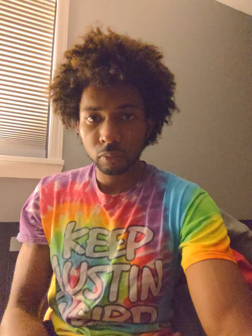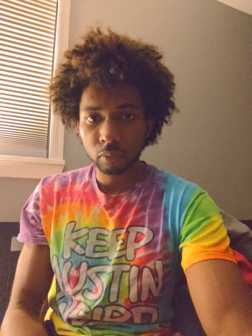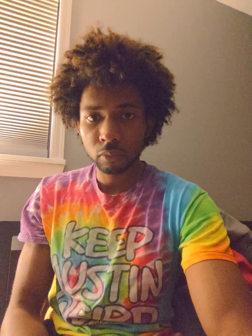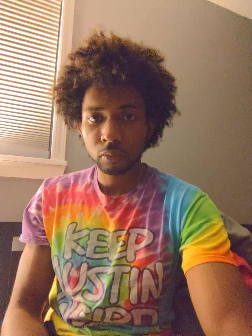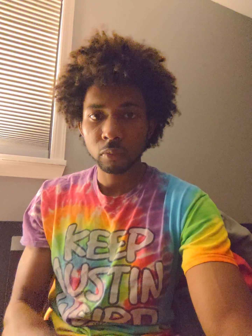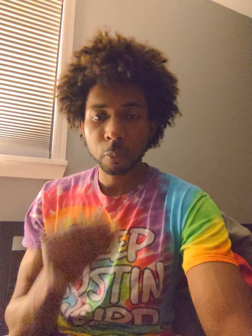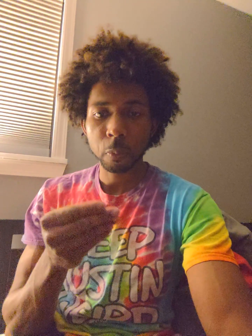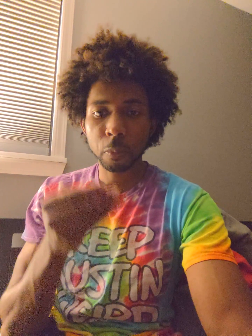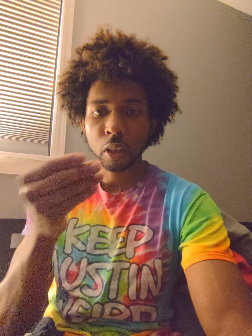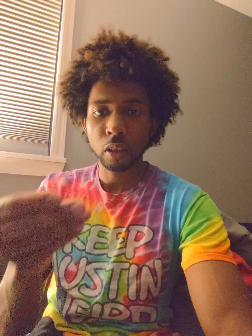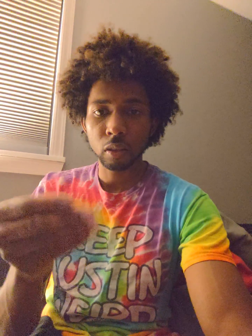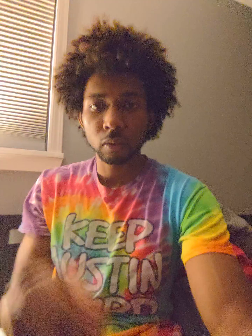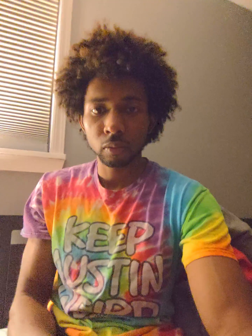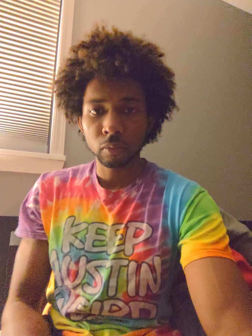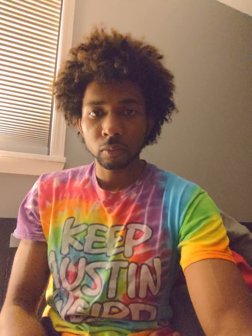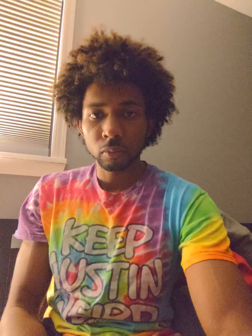buy